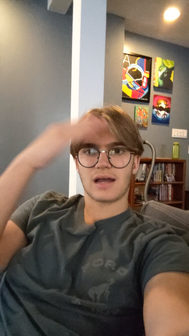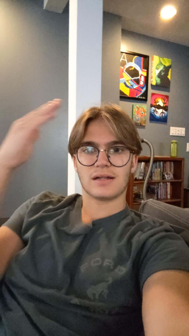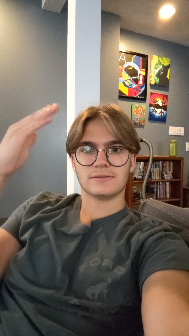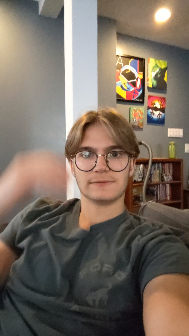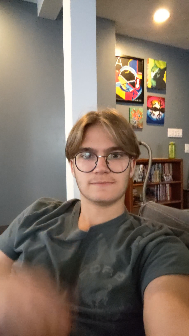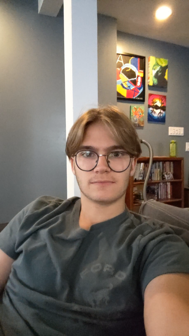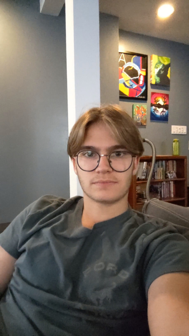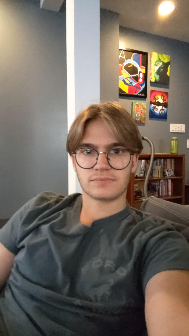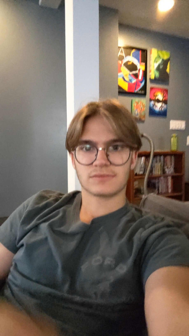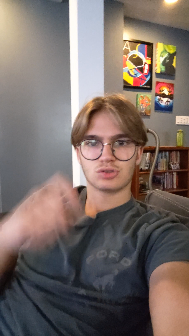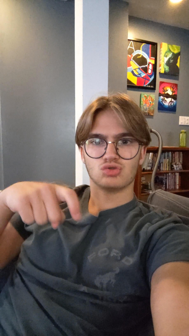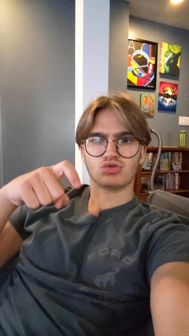should